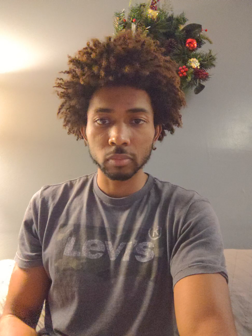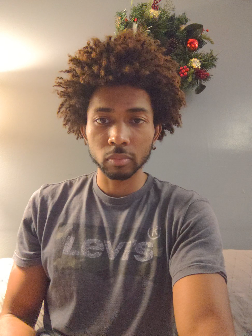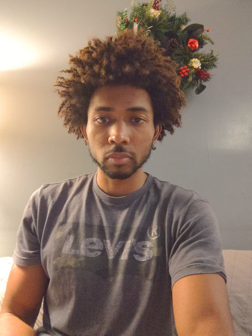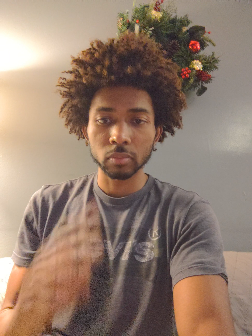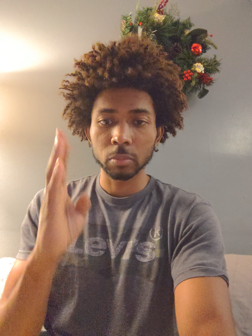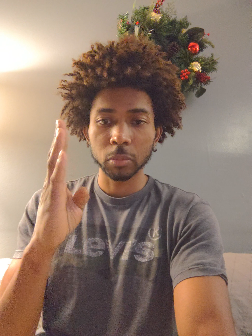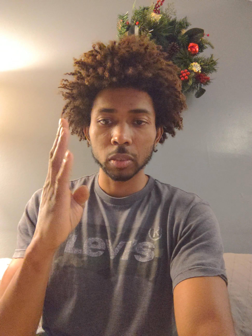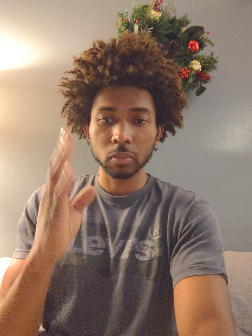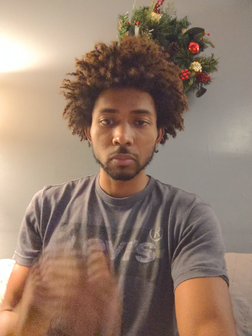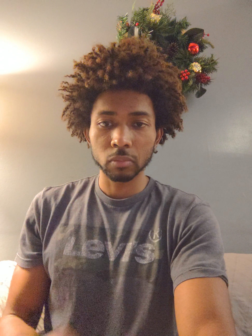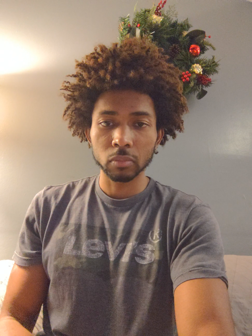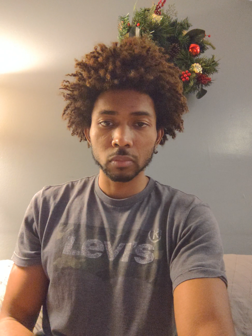blue